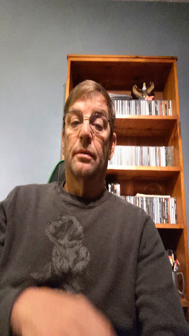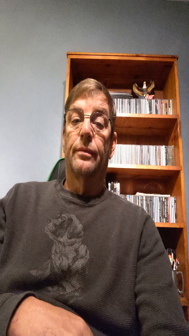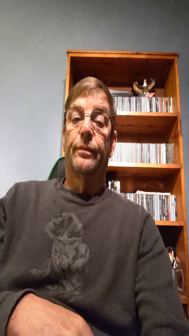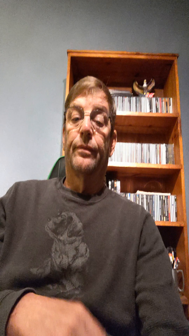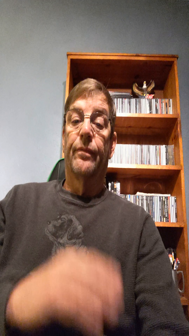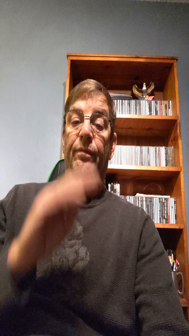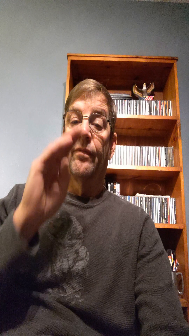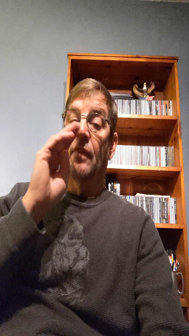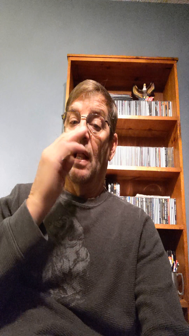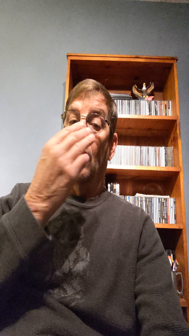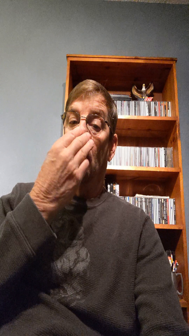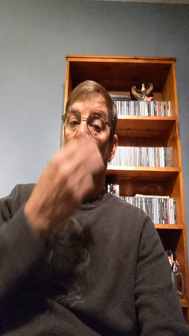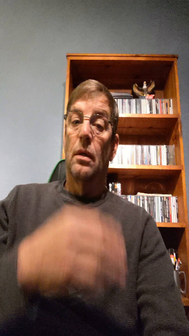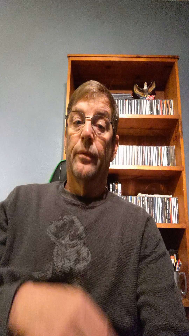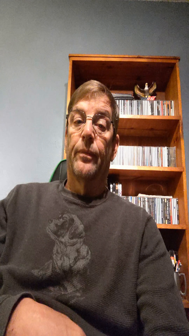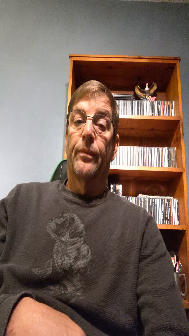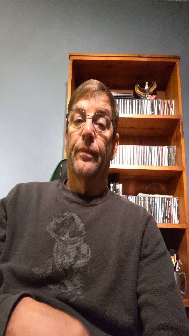flower